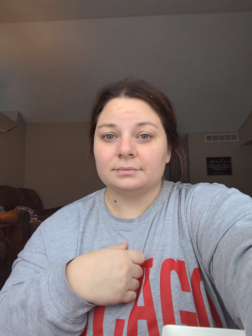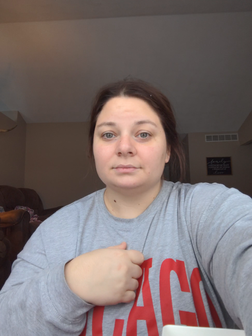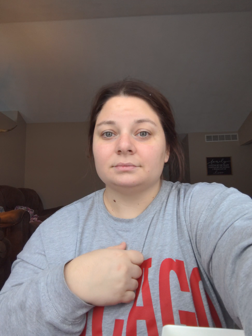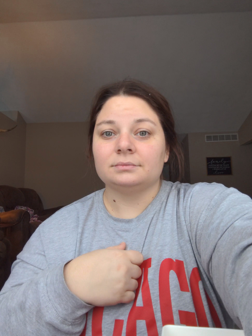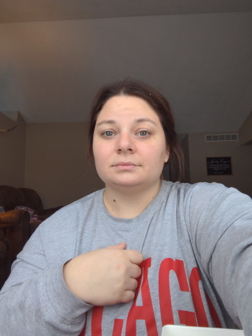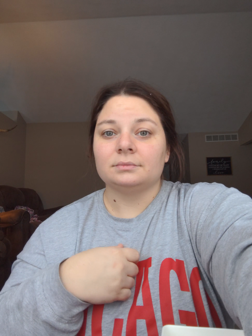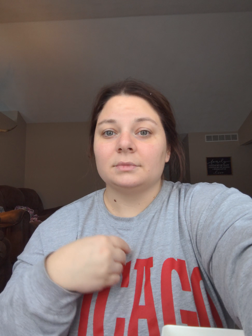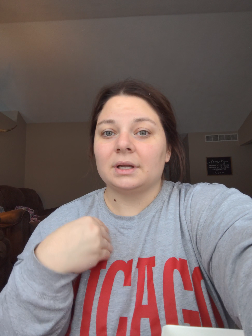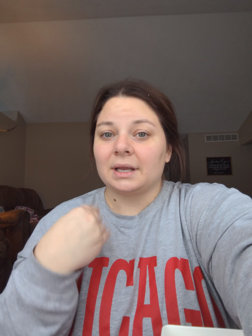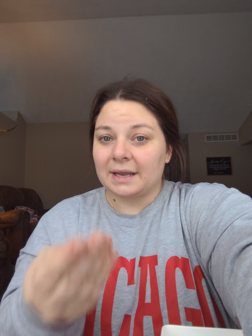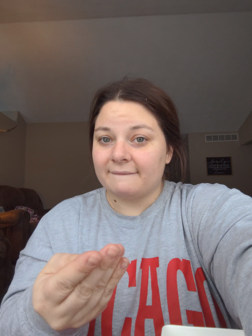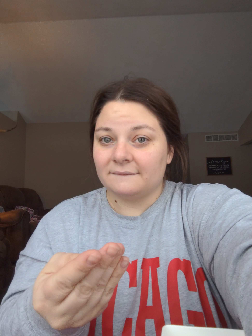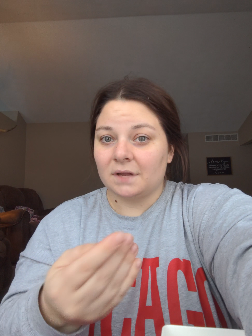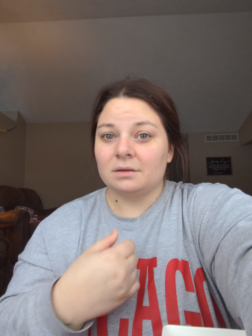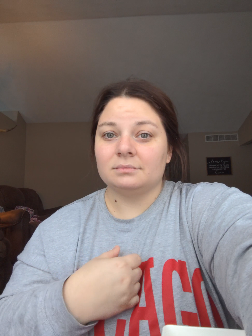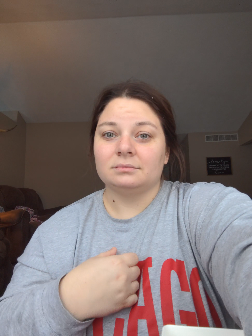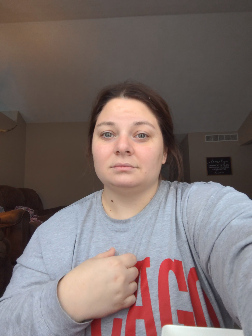give